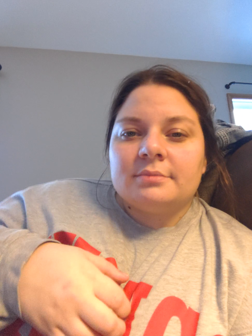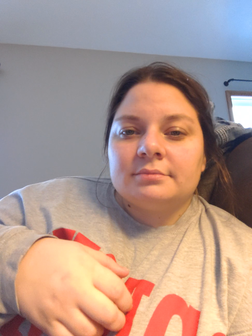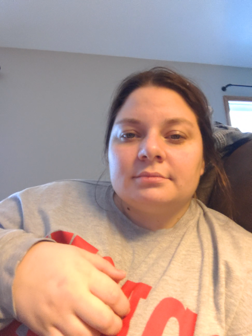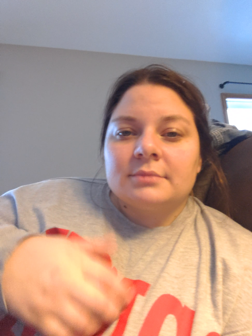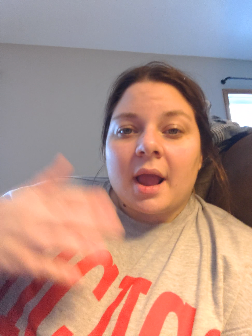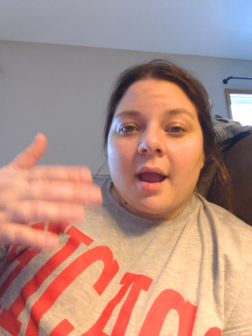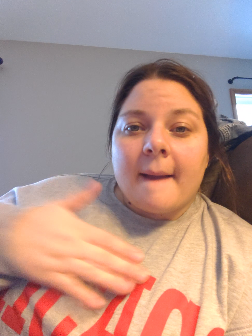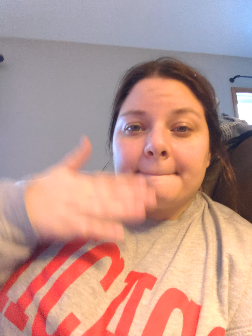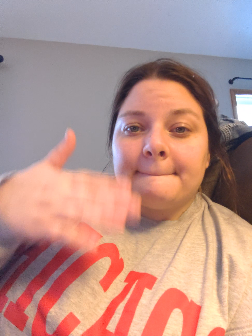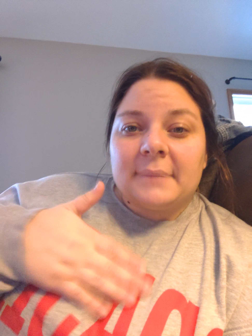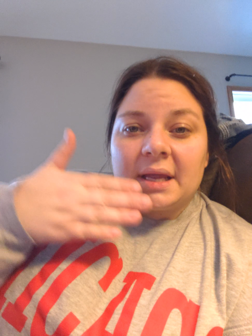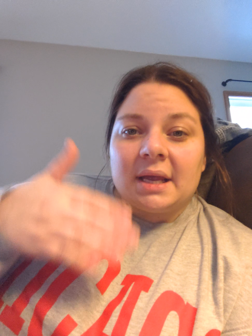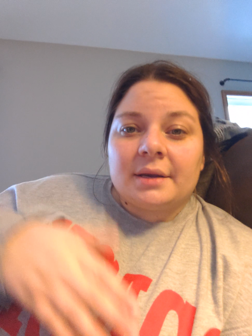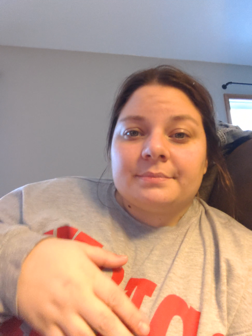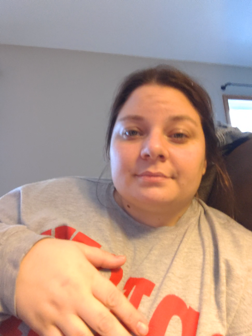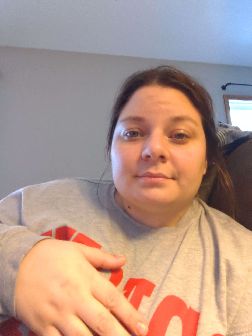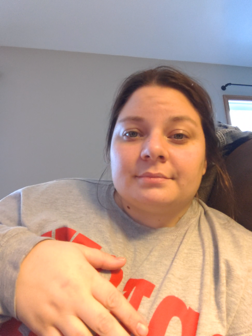happy